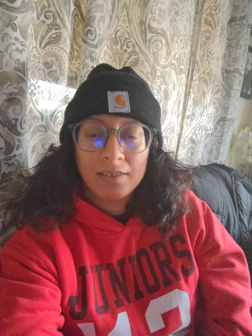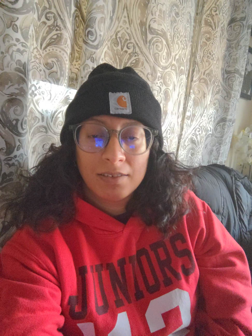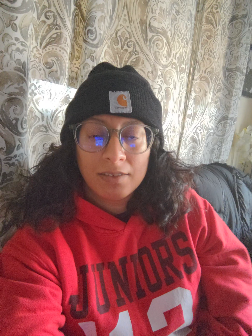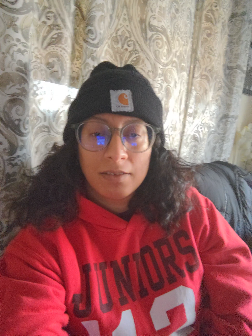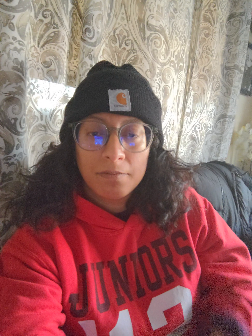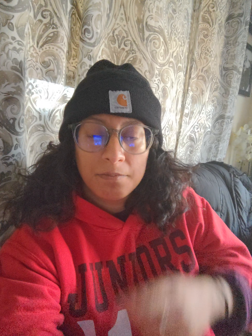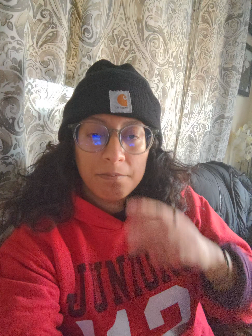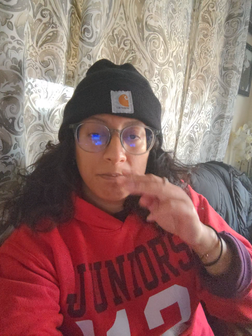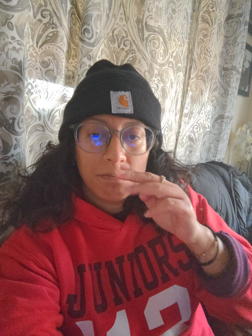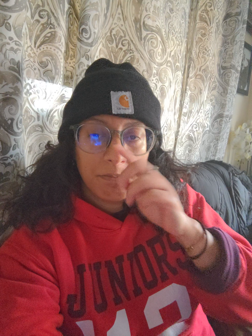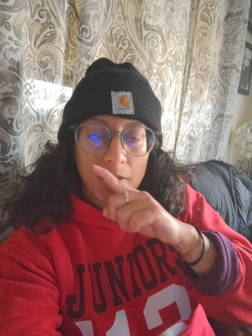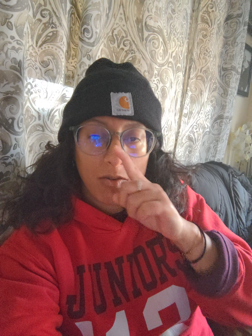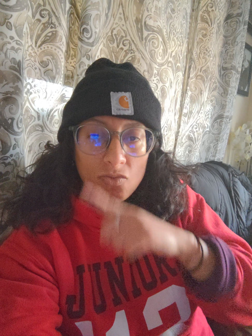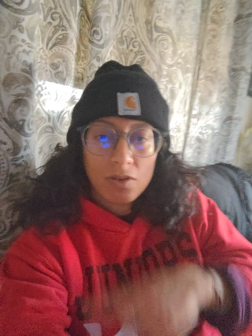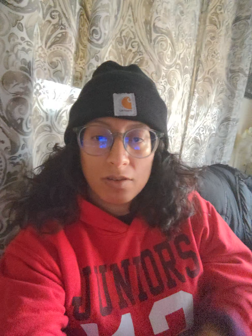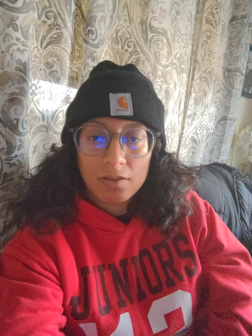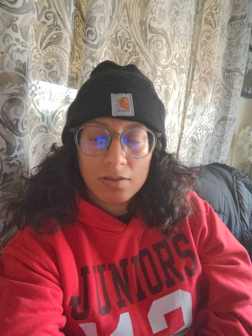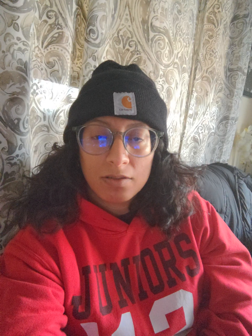mouse